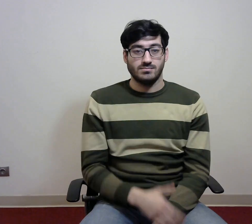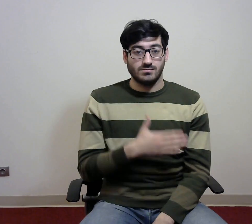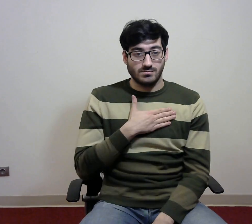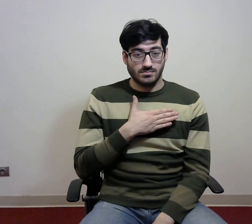mən